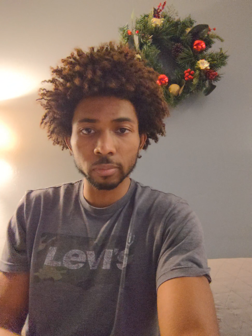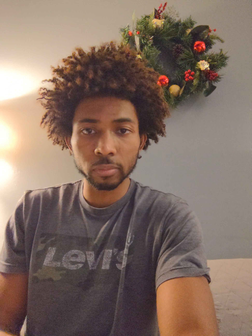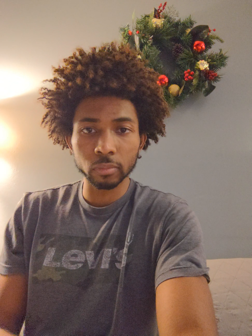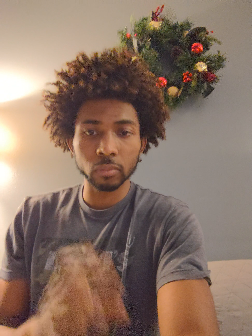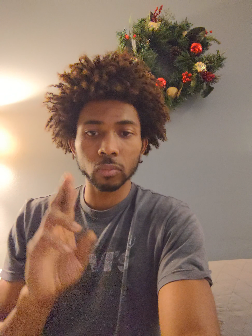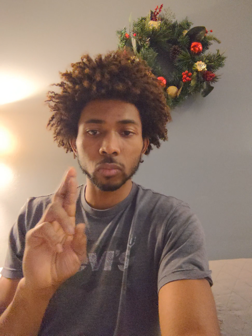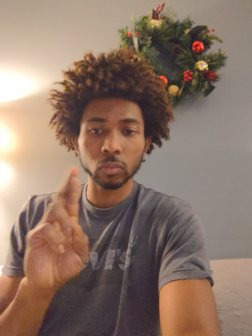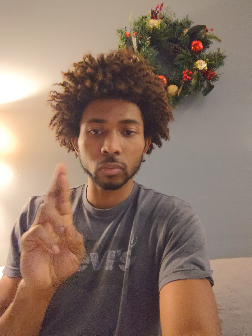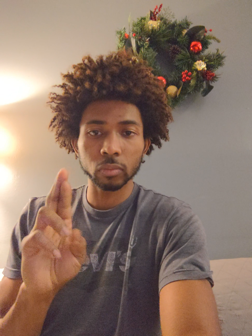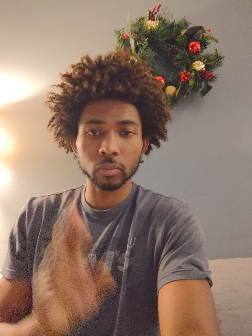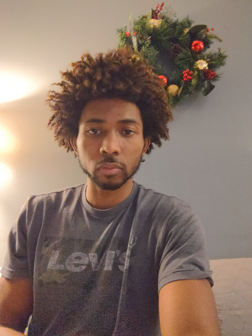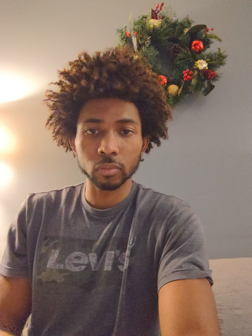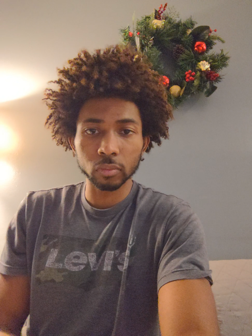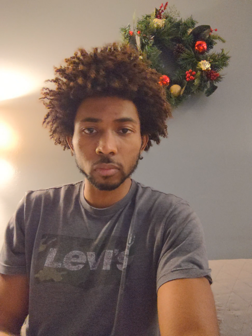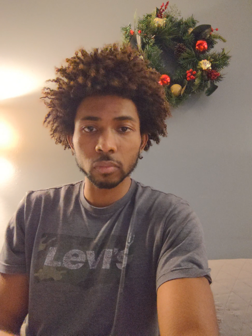refrigerator